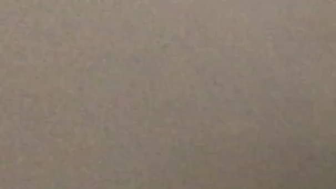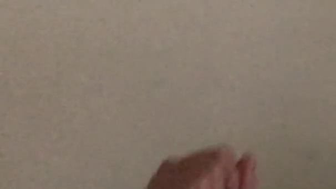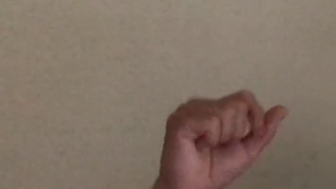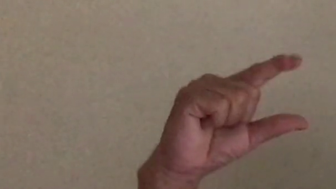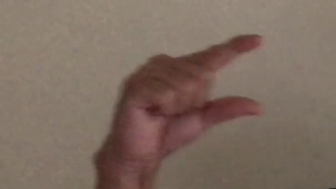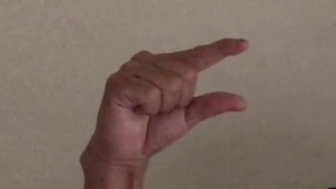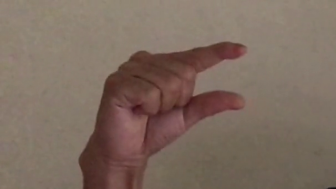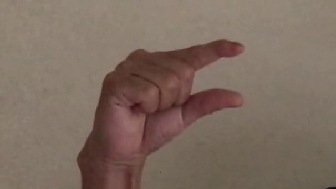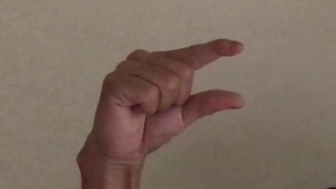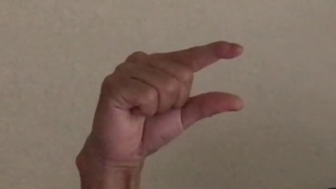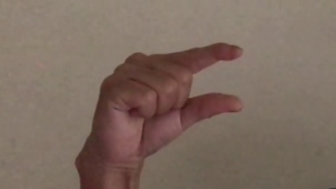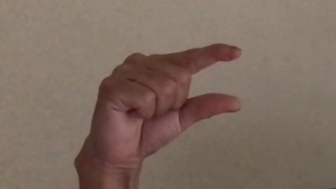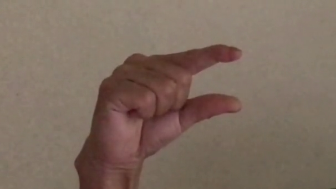ञ